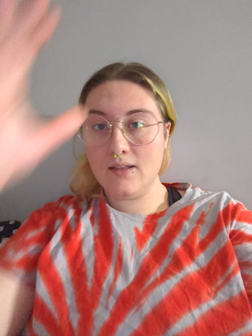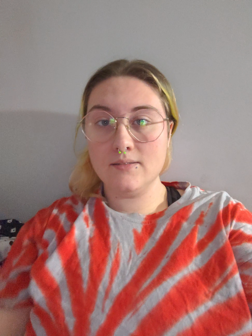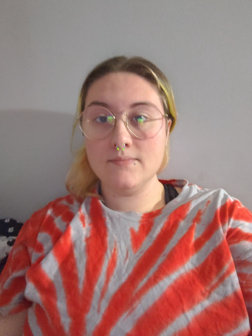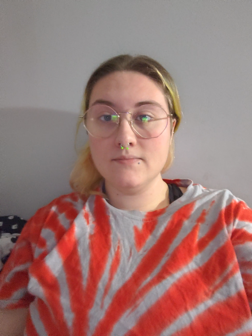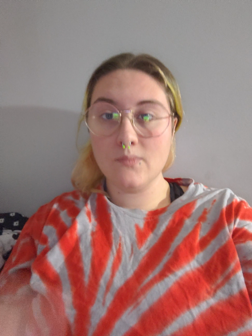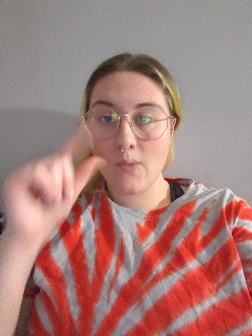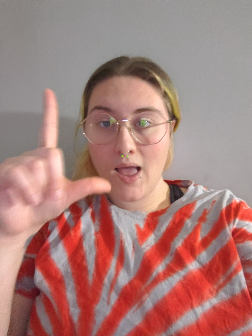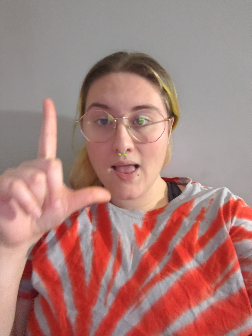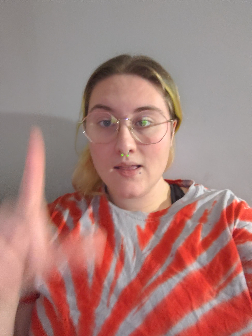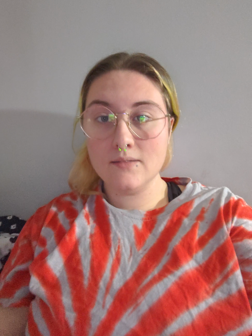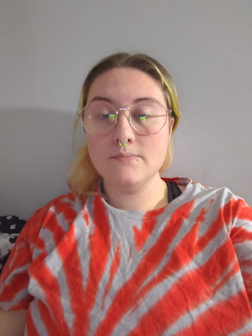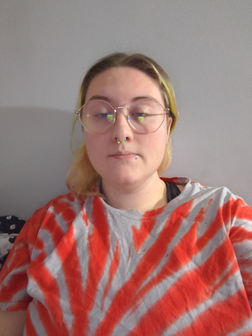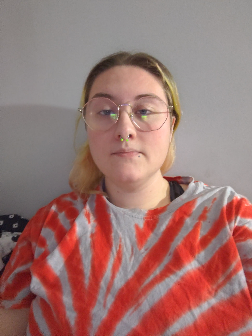wake